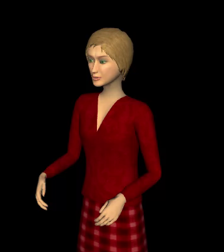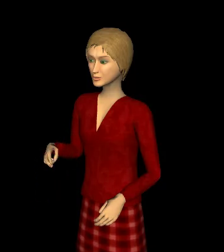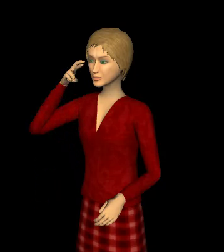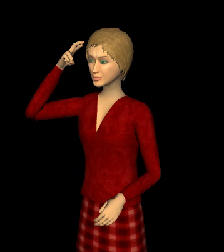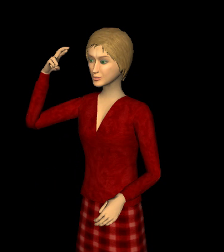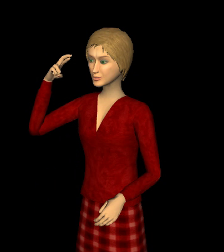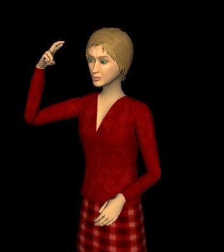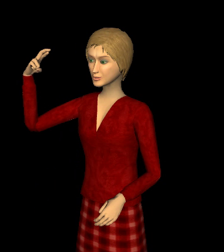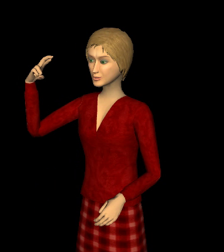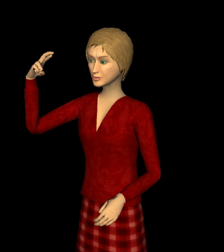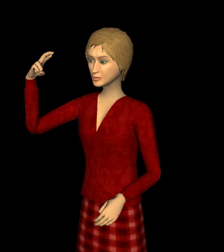حلم